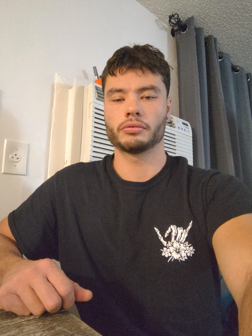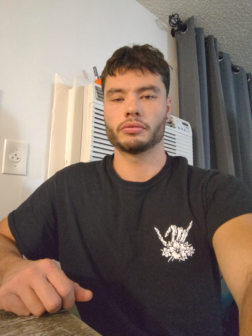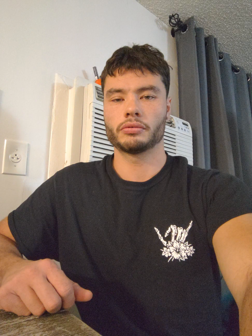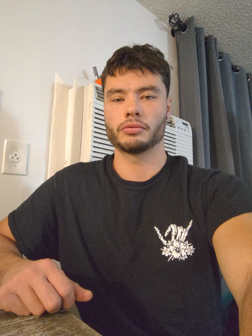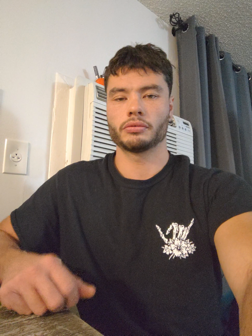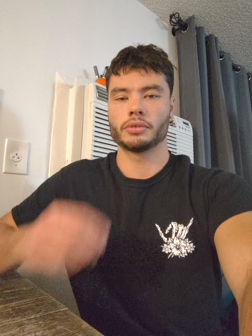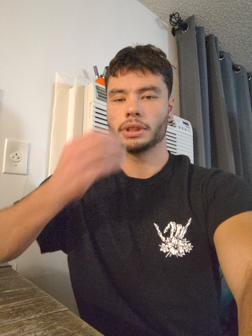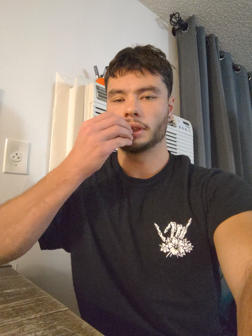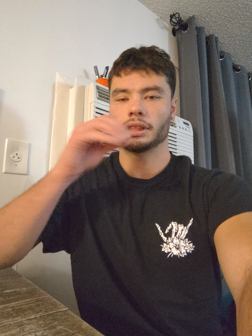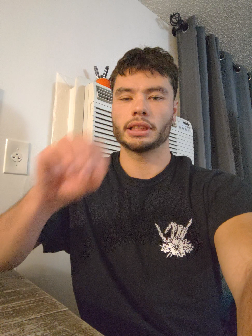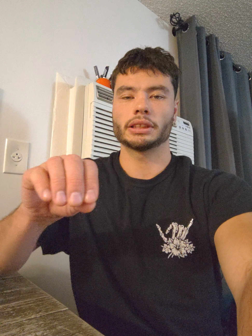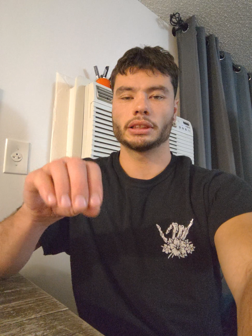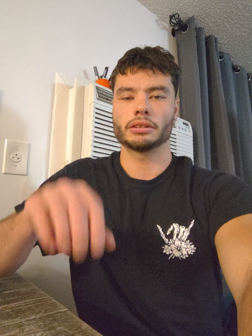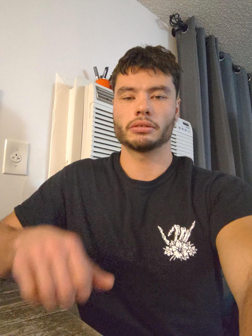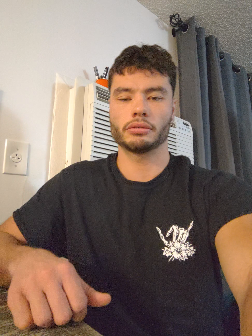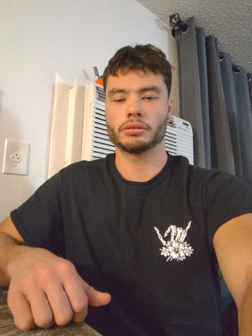kiss